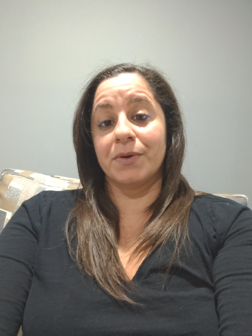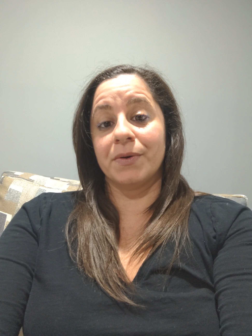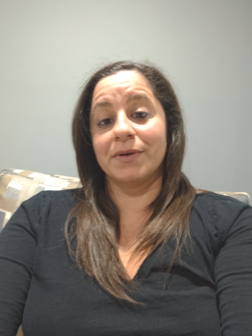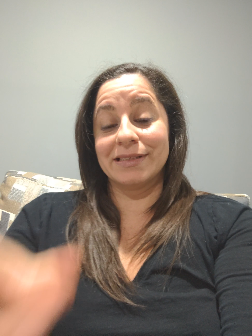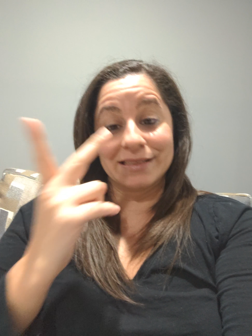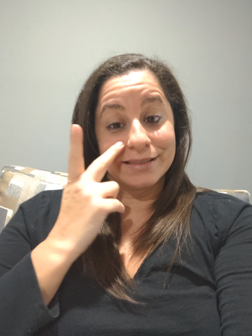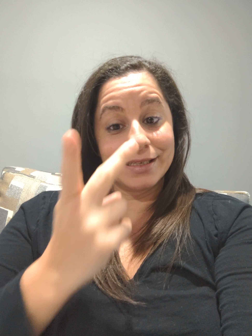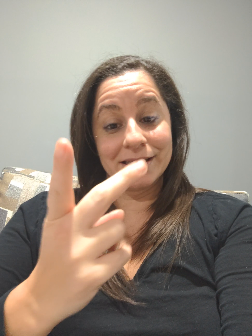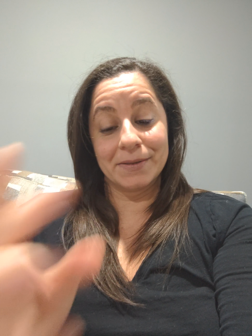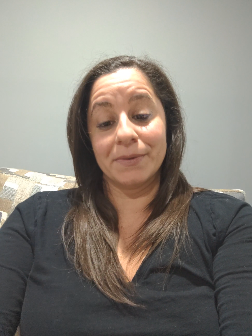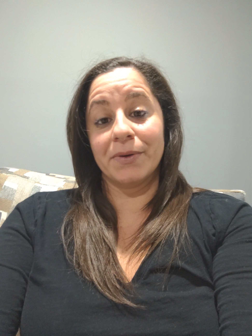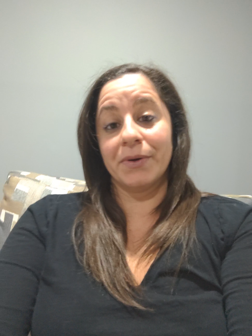see